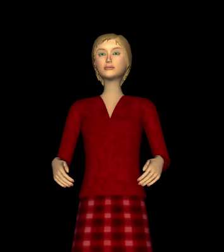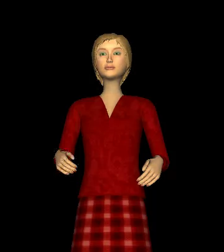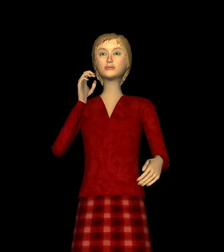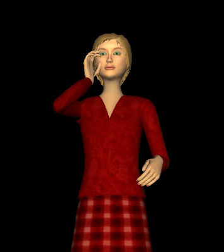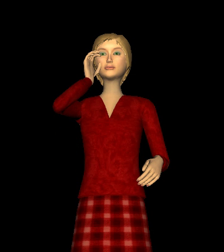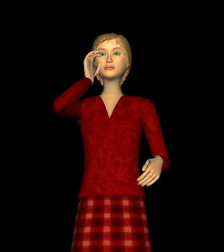يستمع